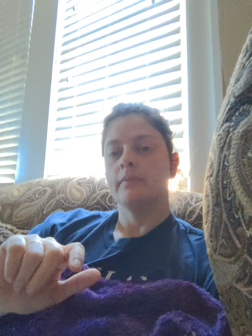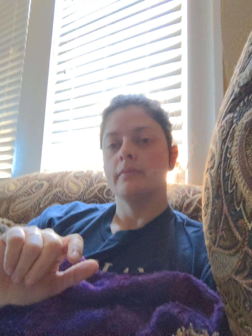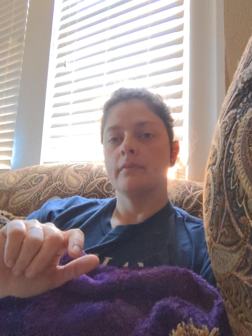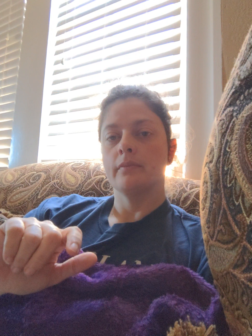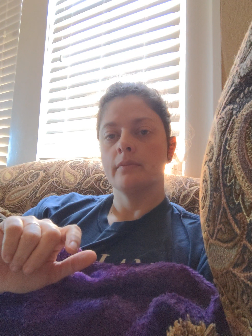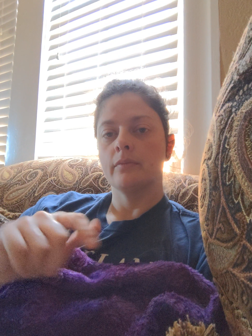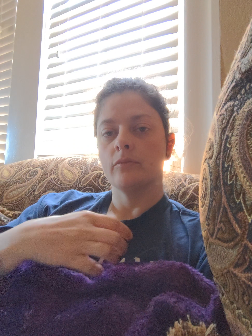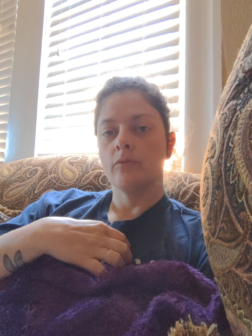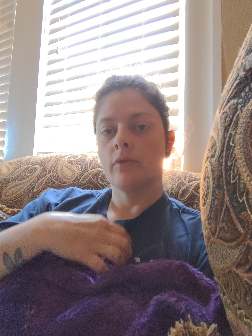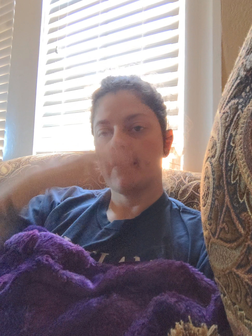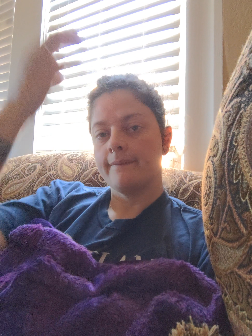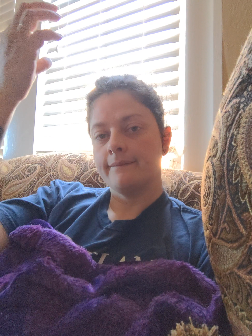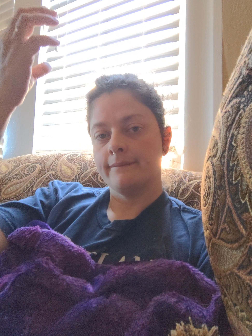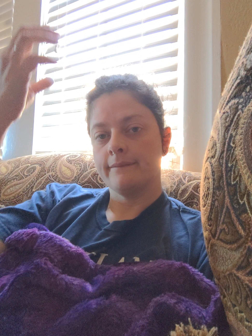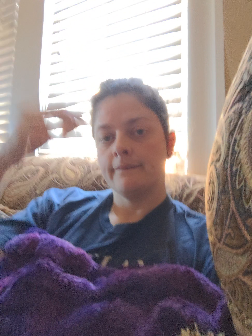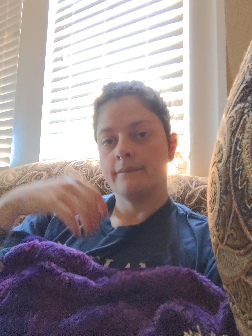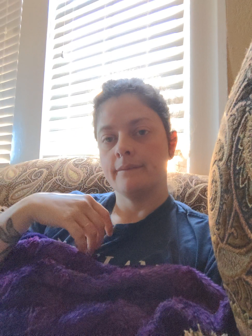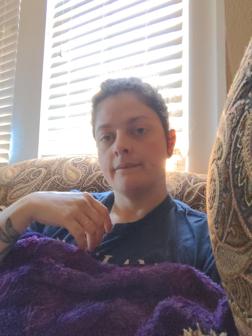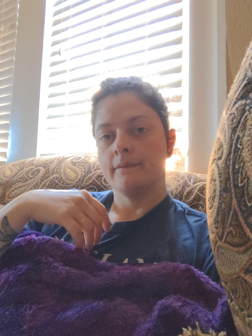giraffe